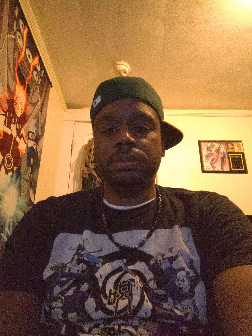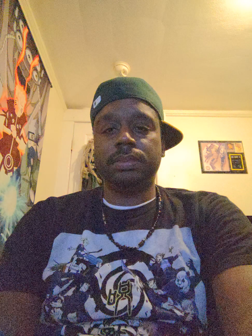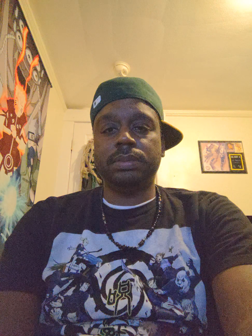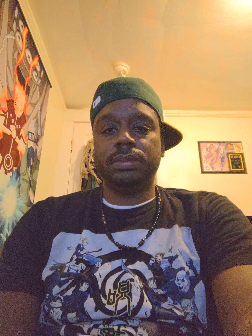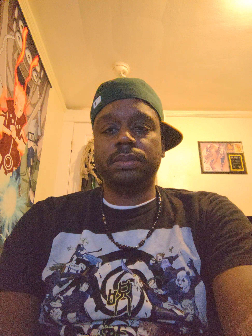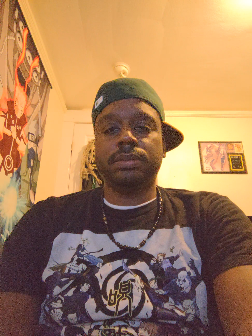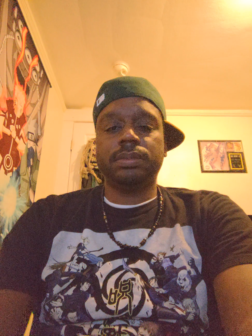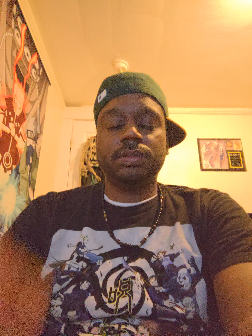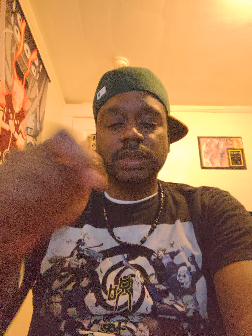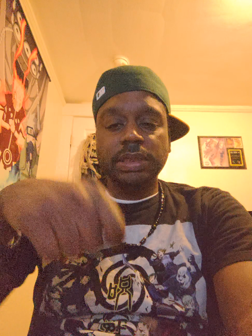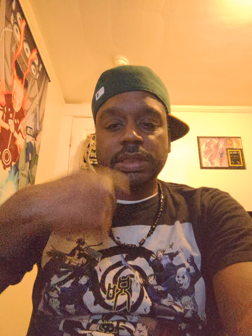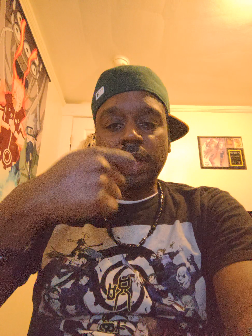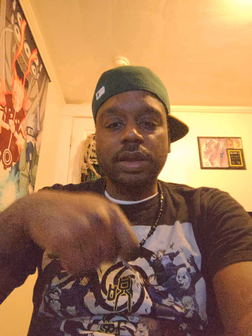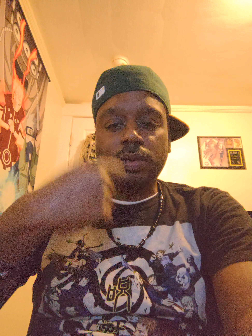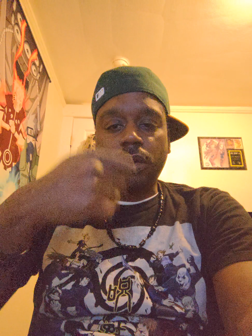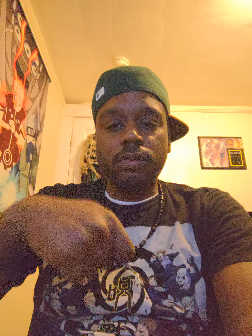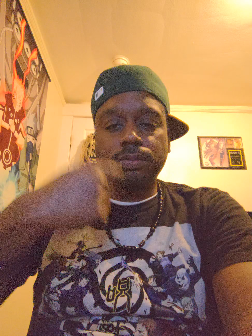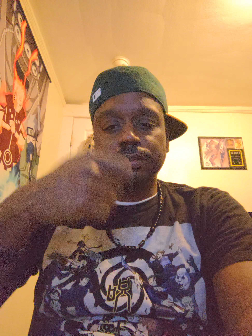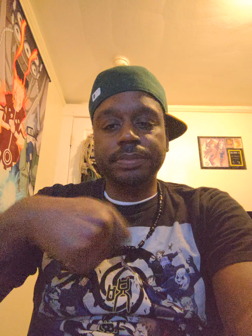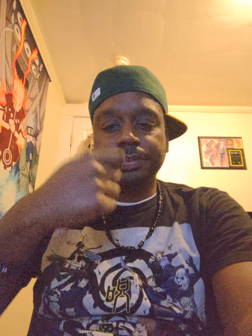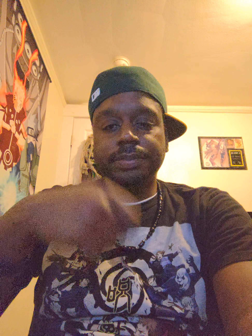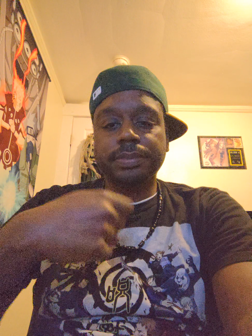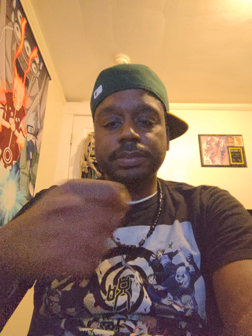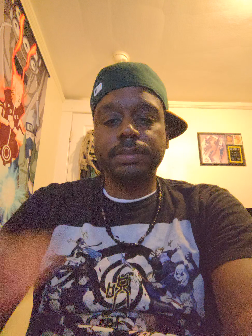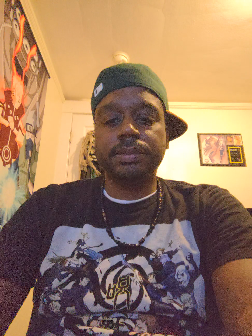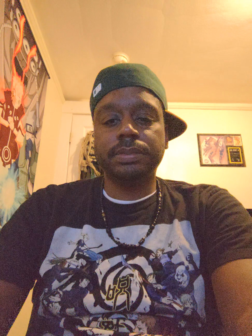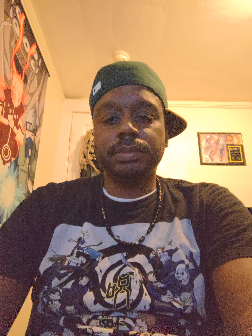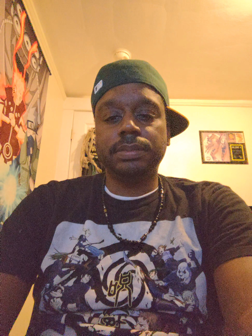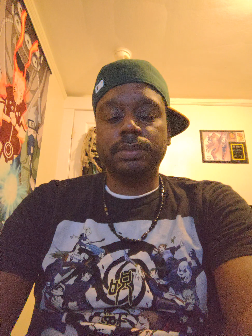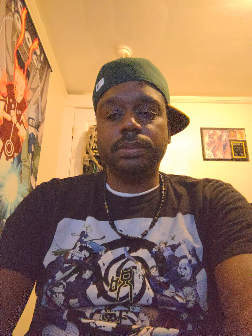cereal